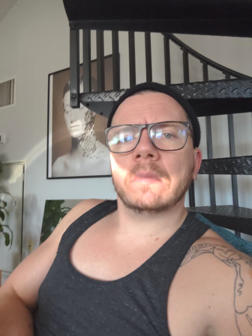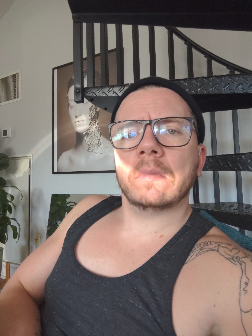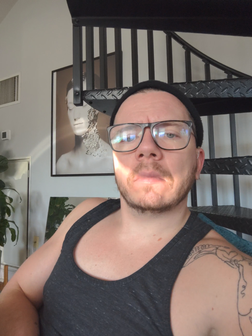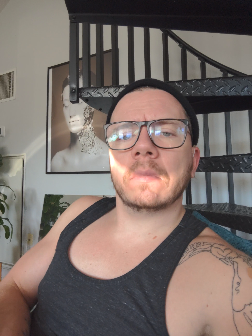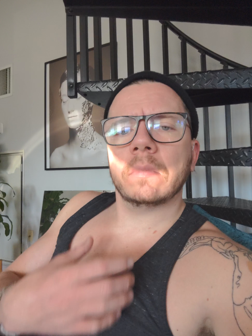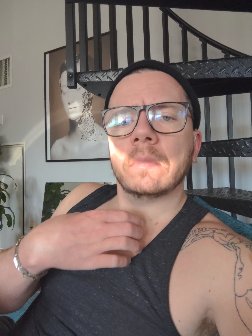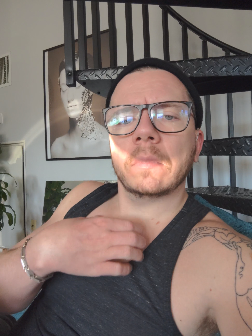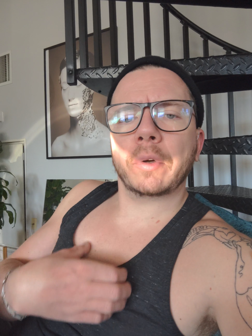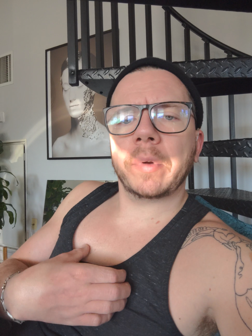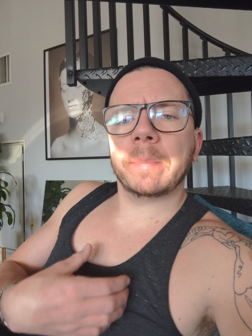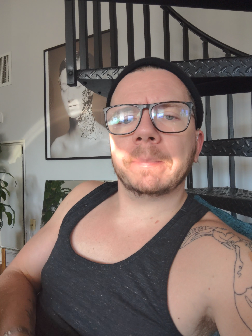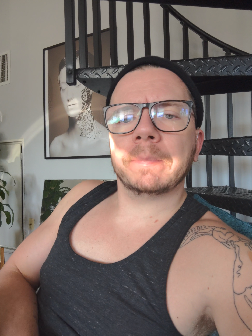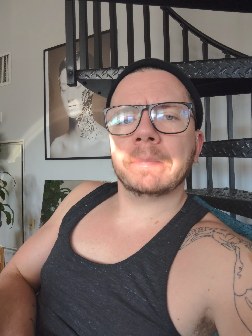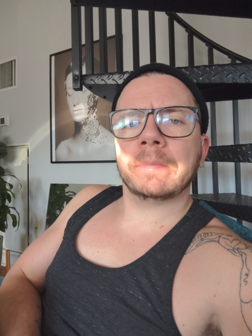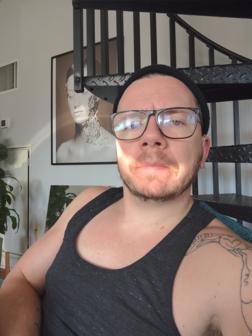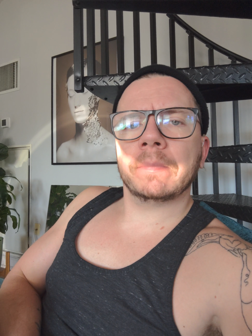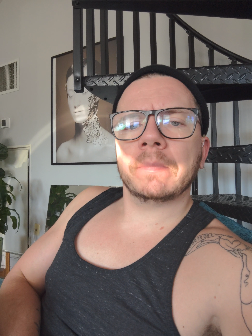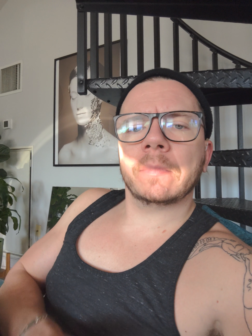hungry